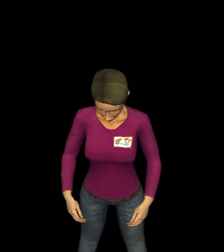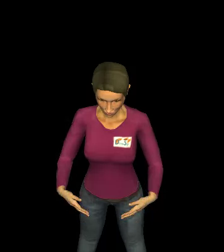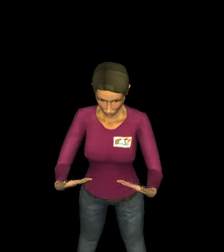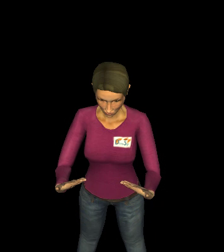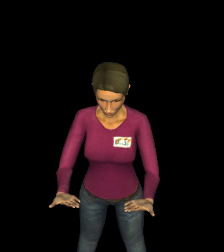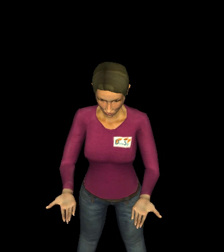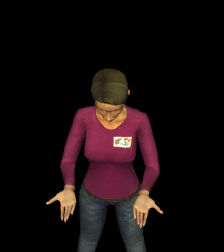لذا